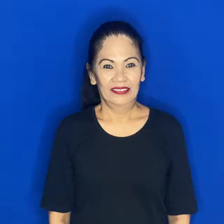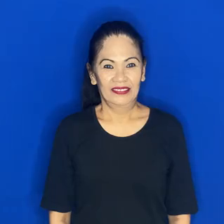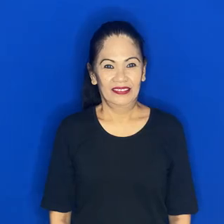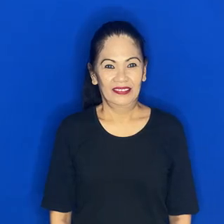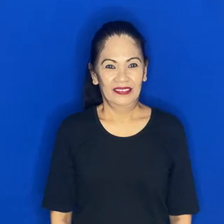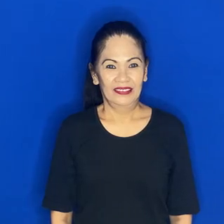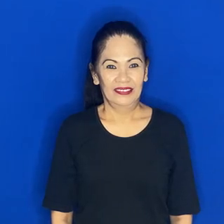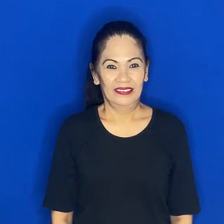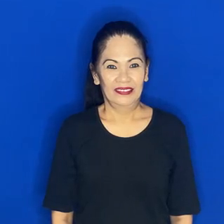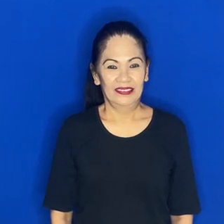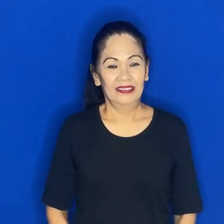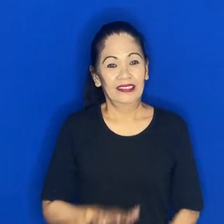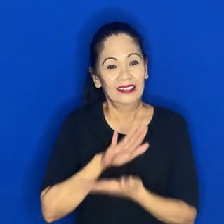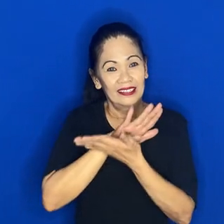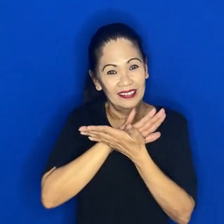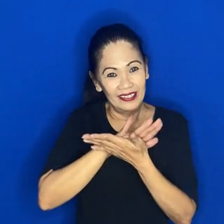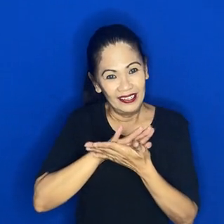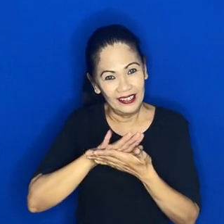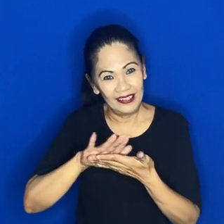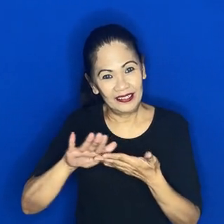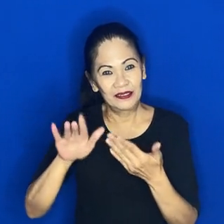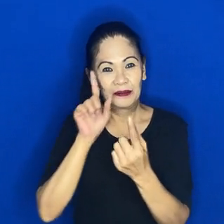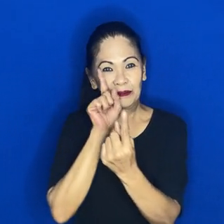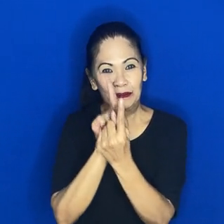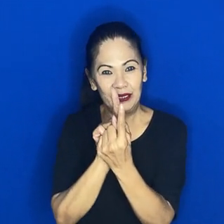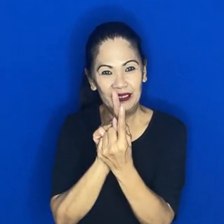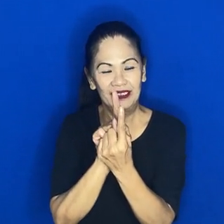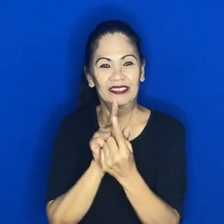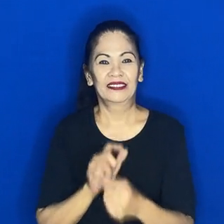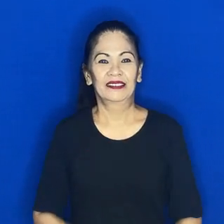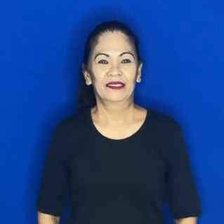nice to meet you